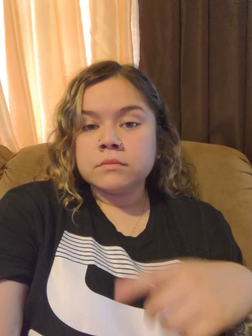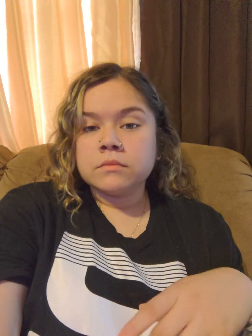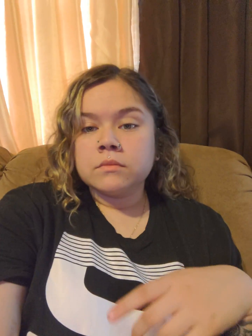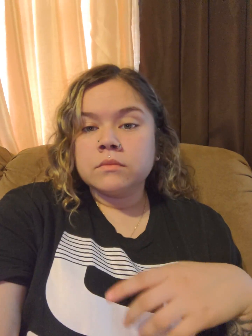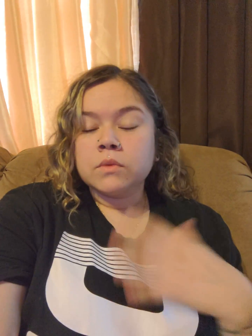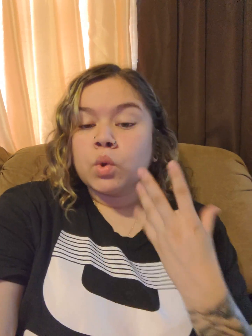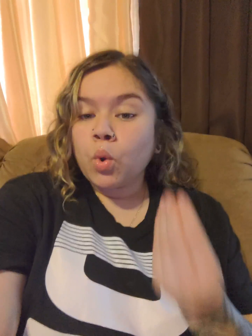going to